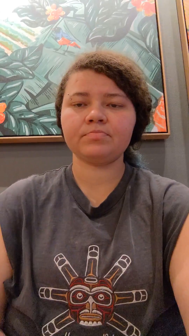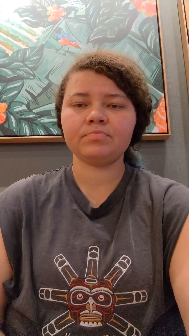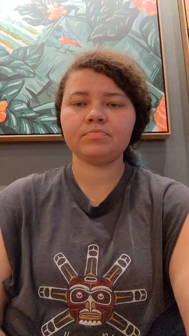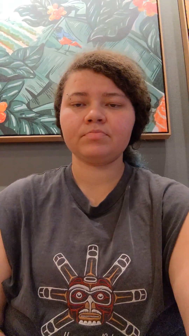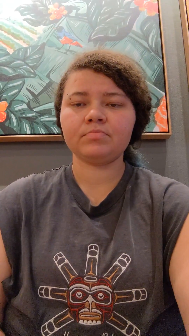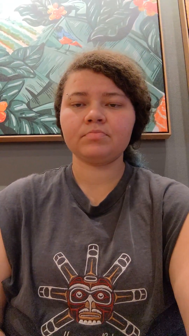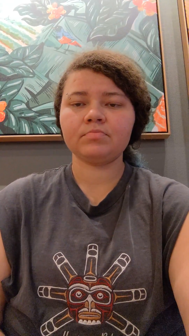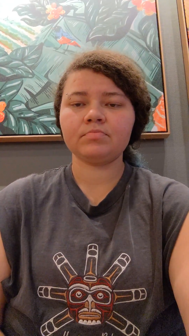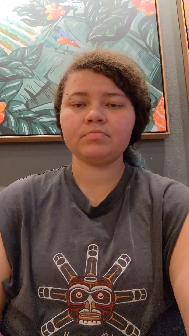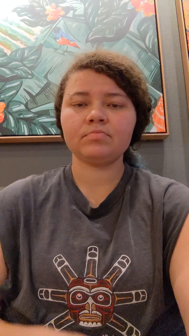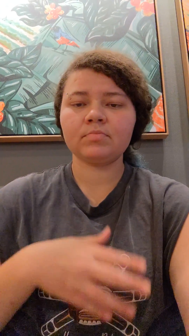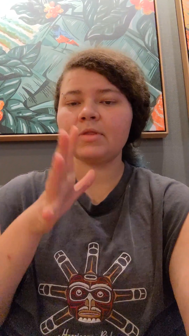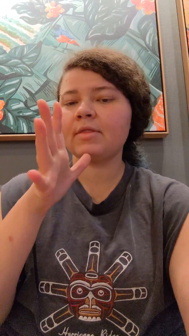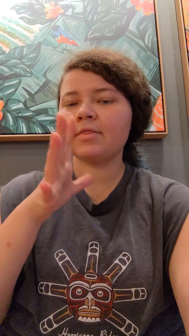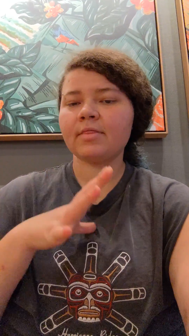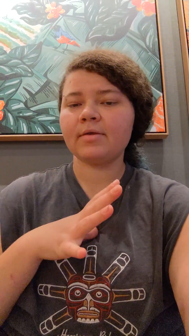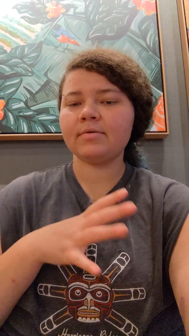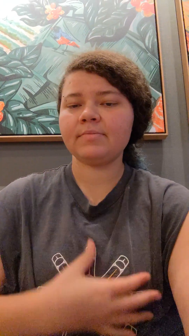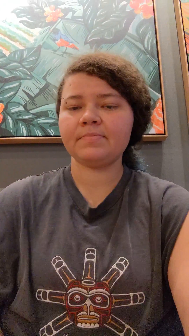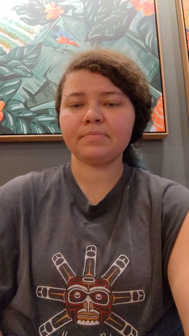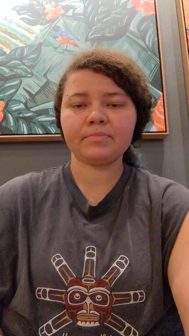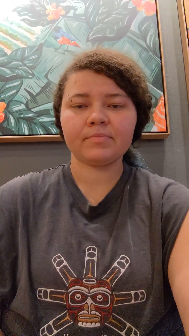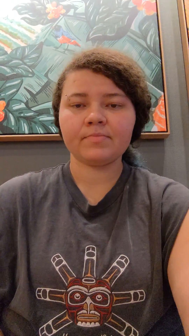lady